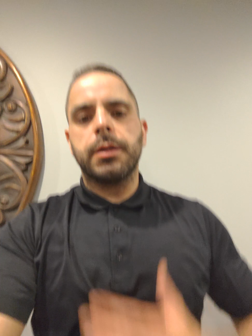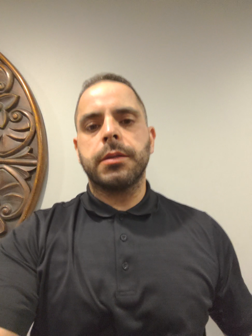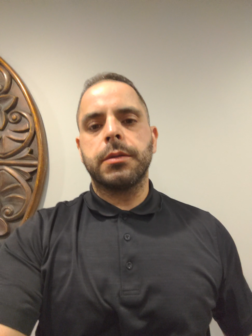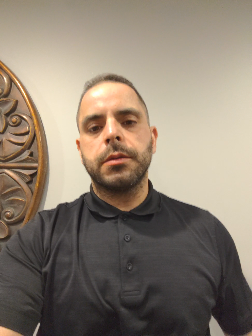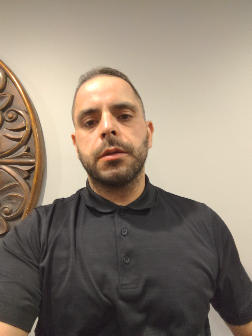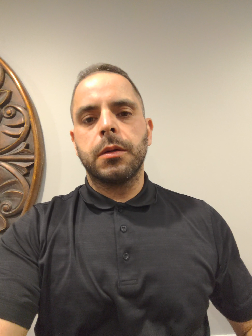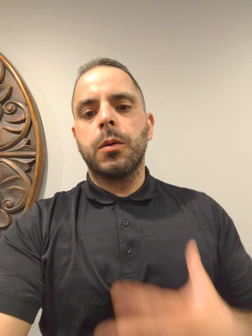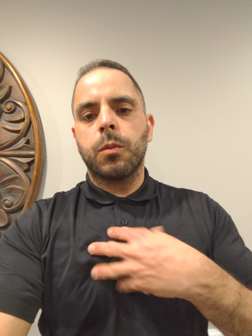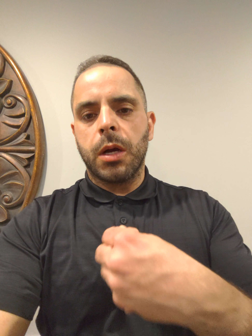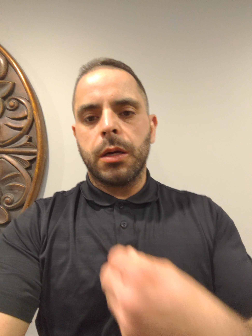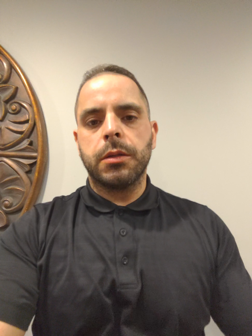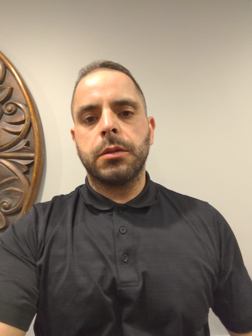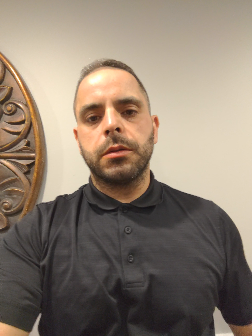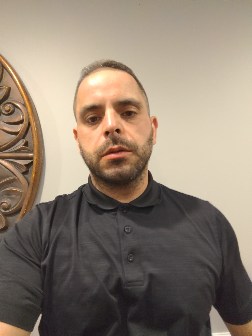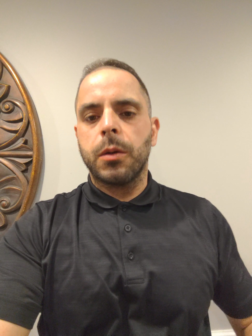white